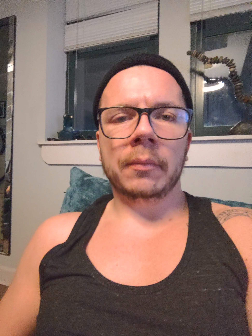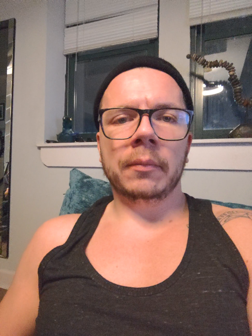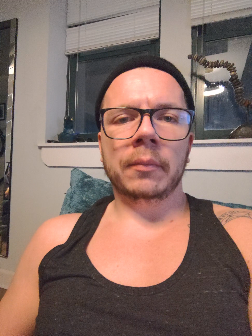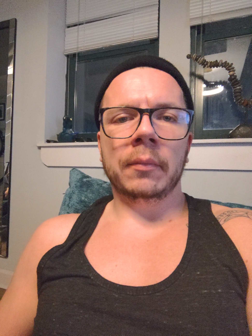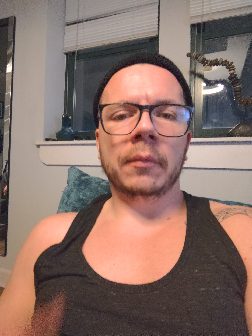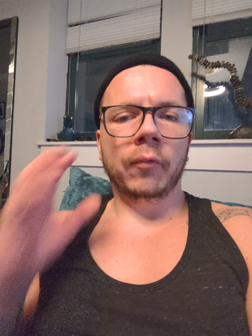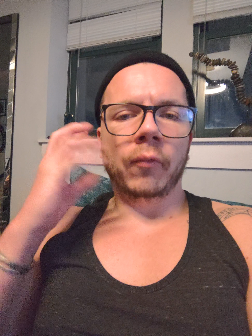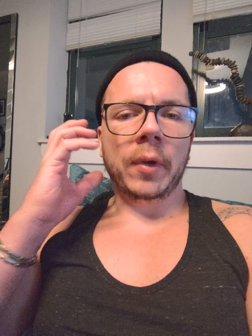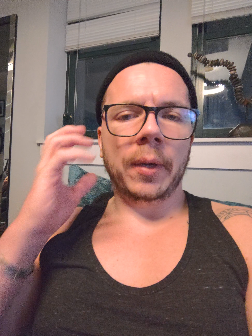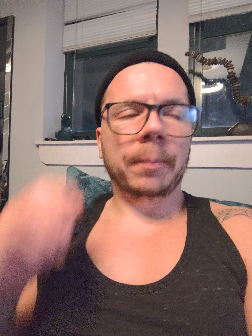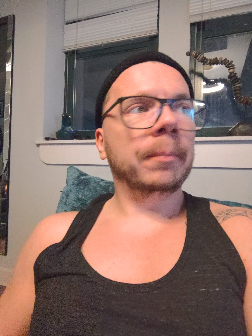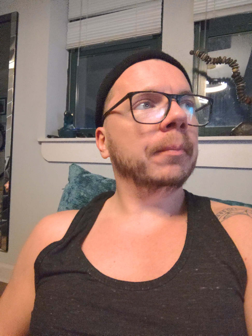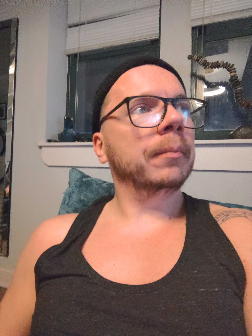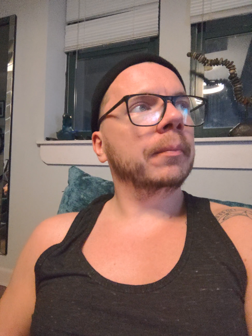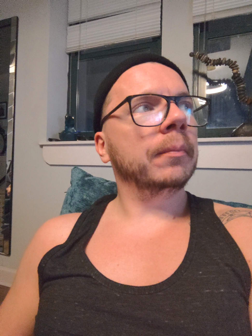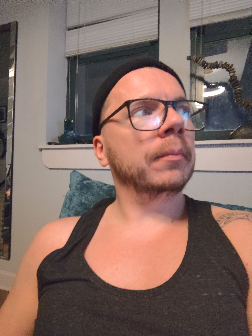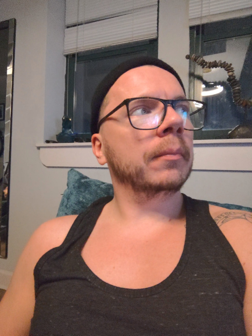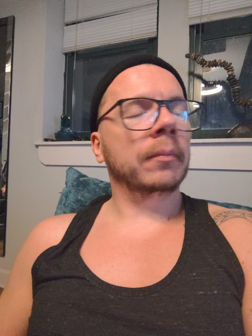radio